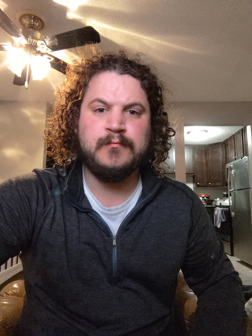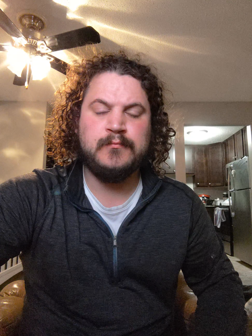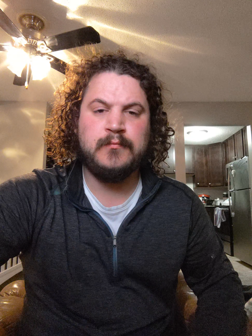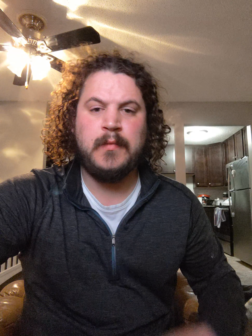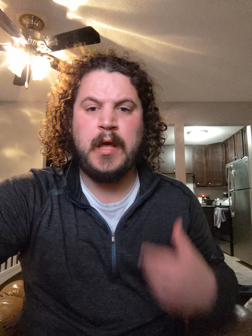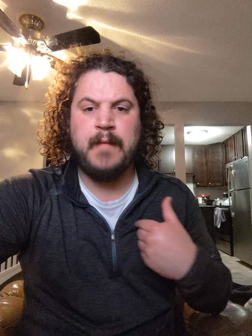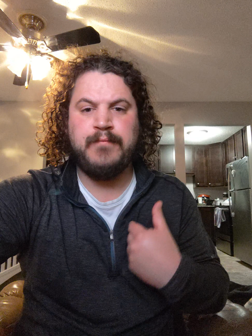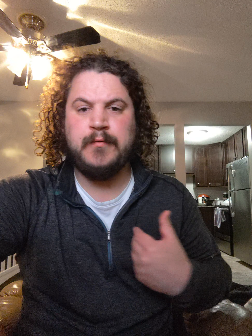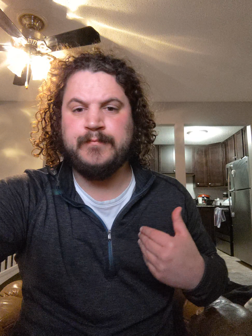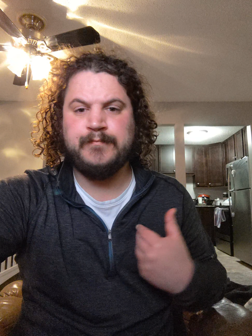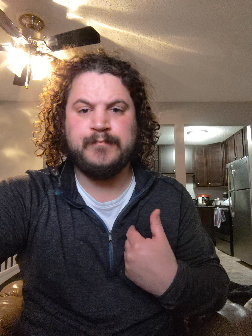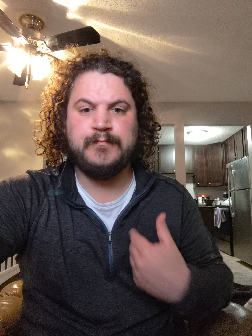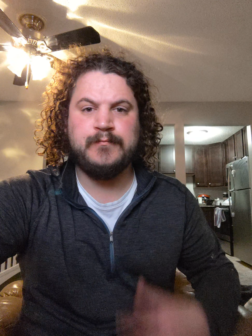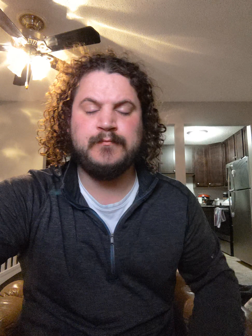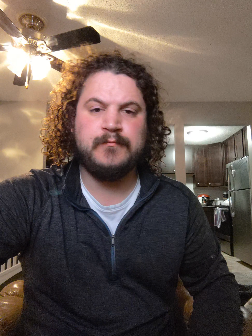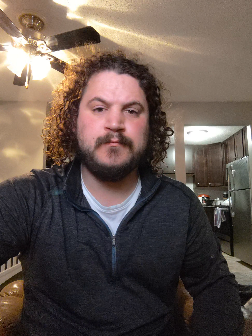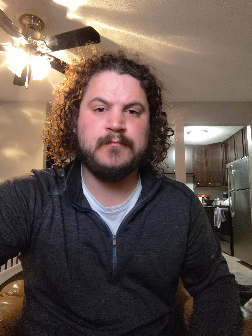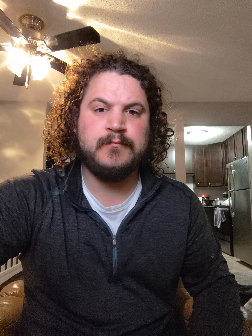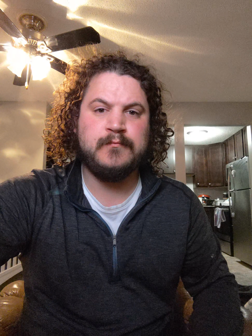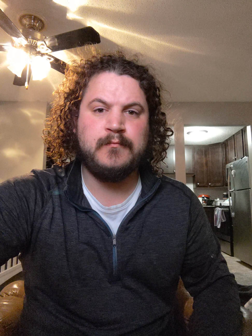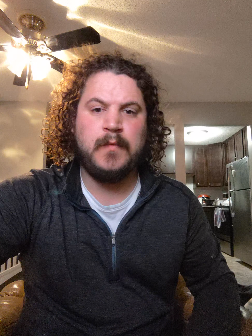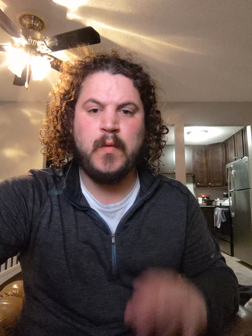animal